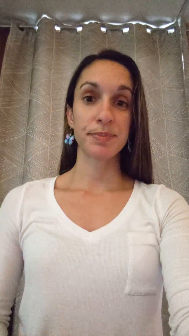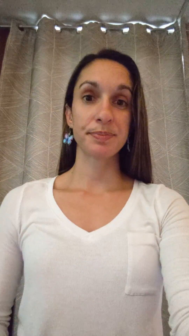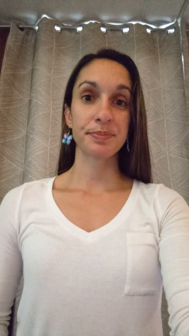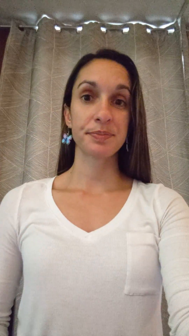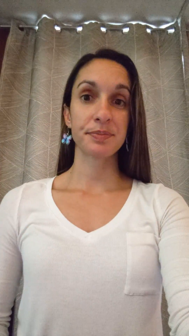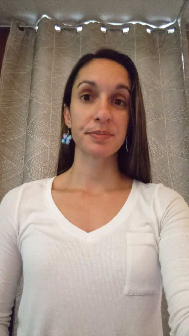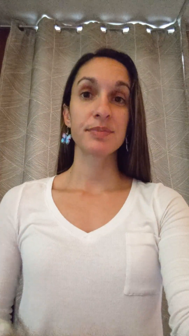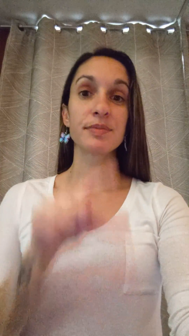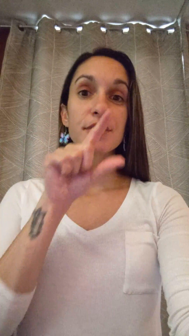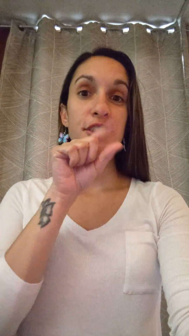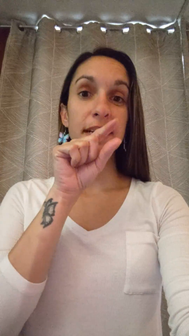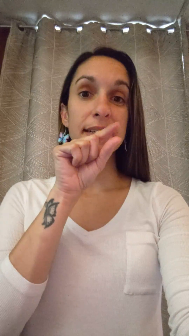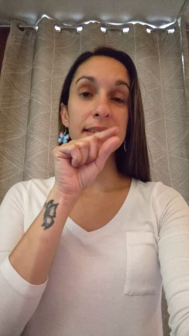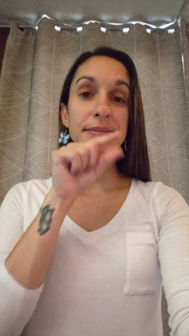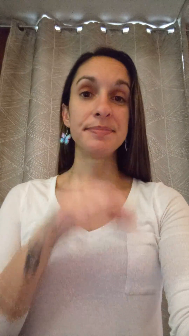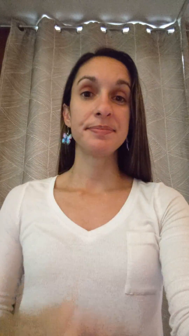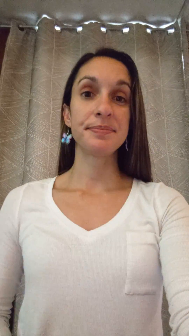chicken